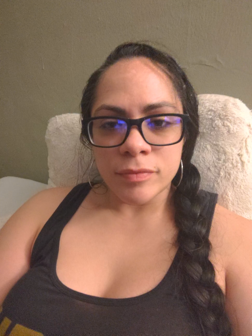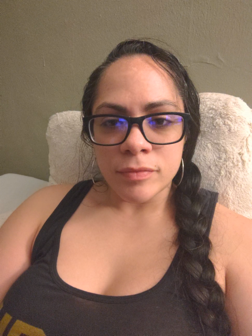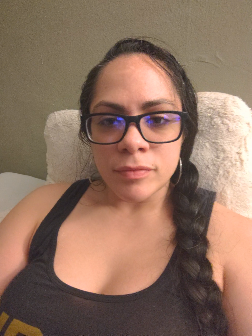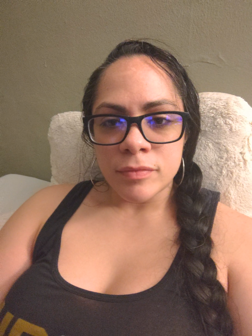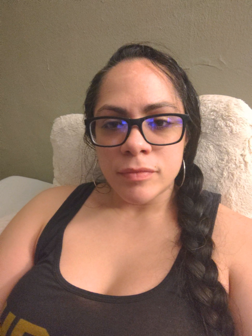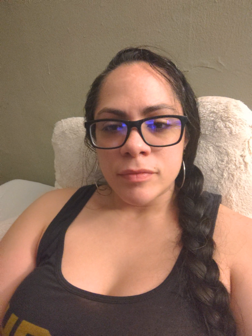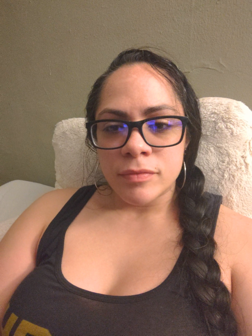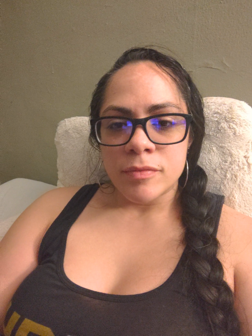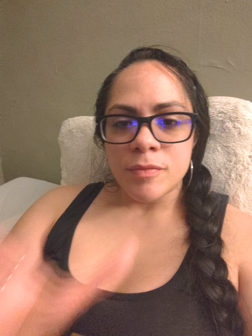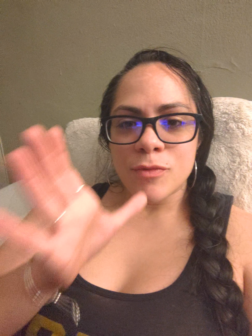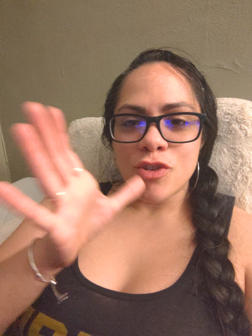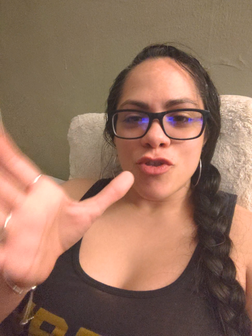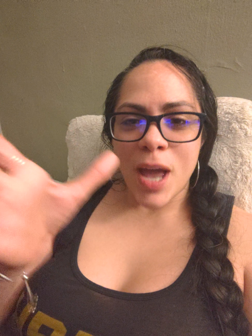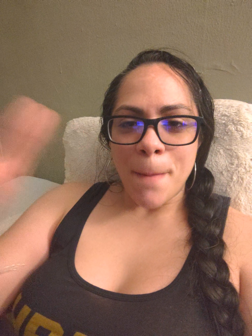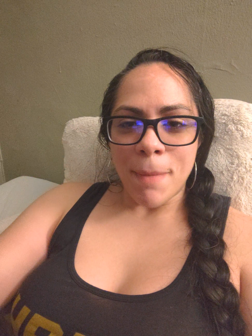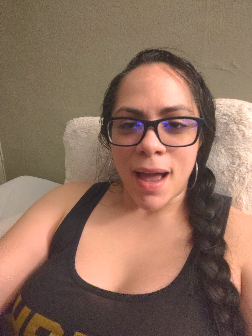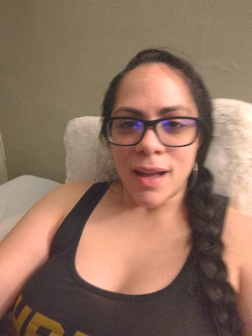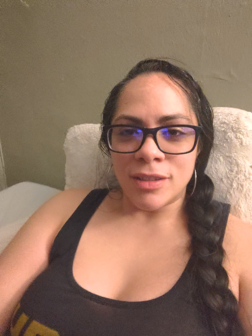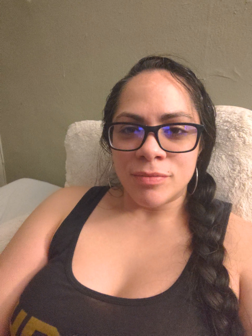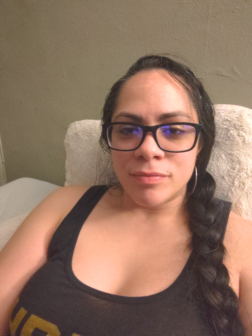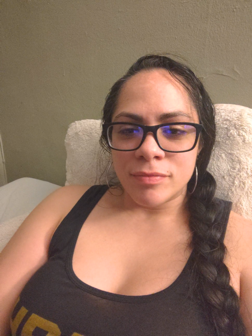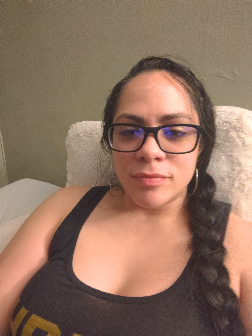grandma